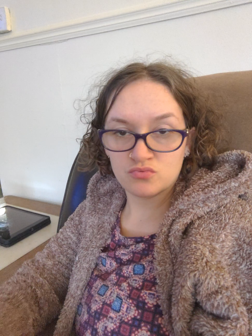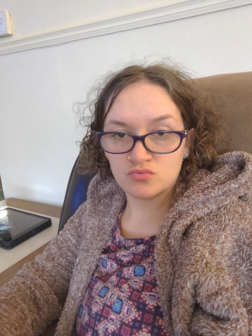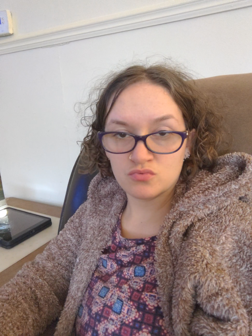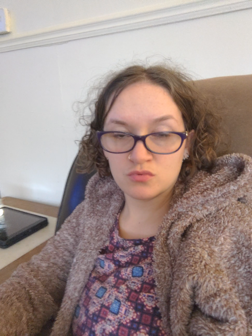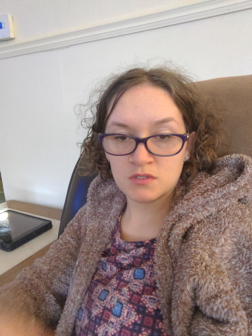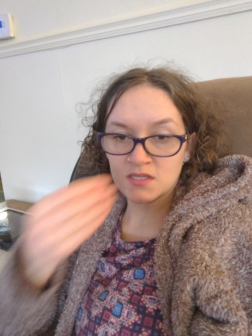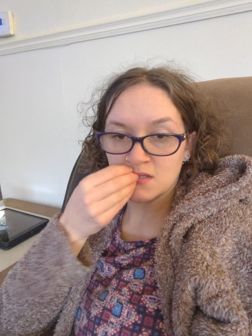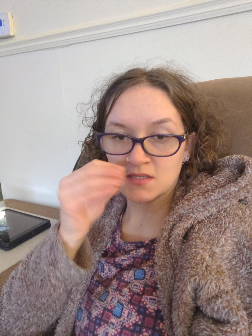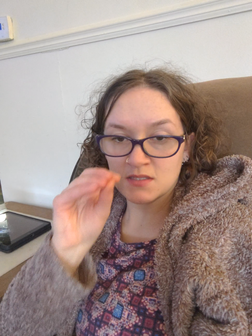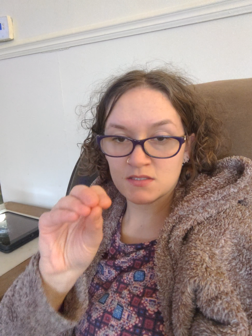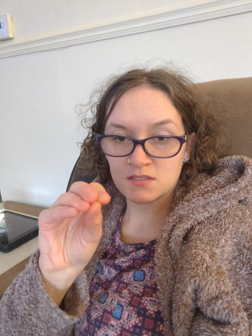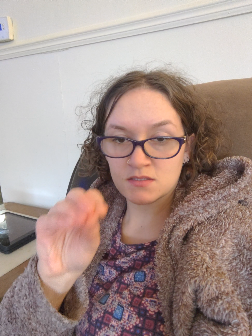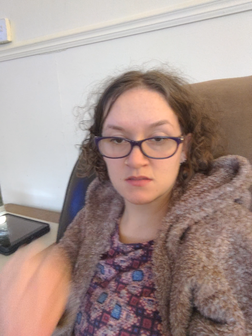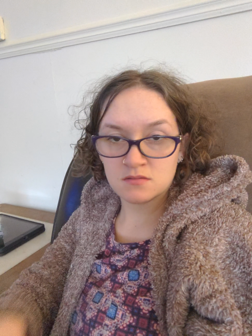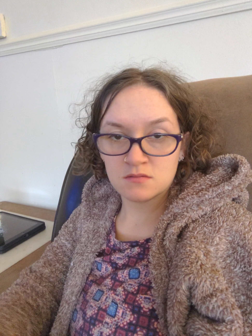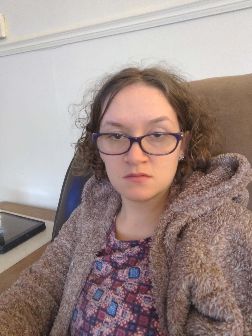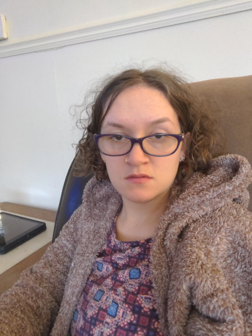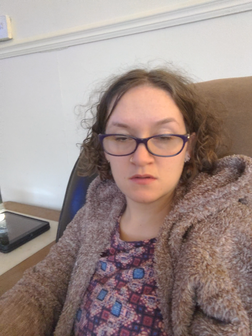kiss